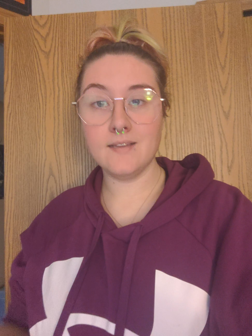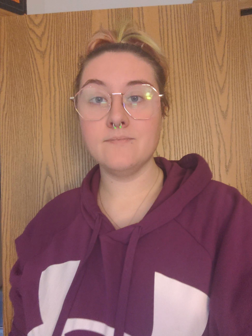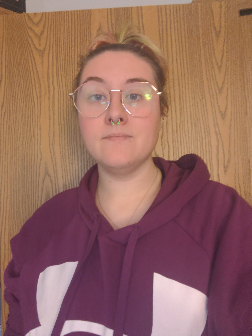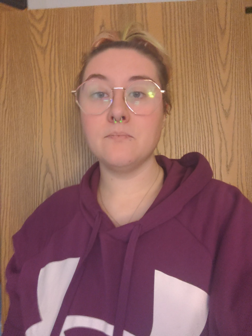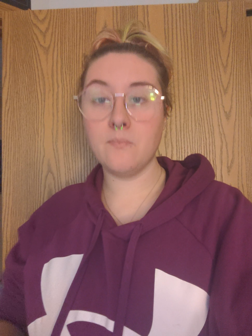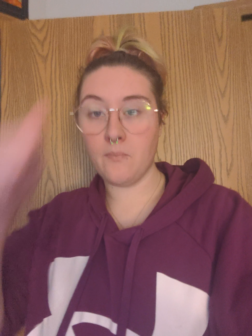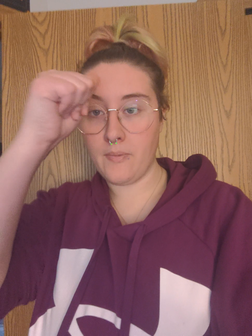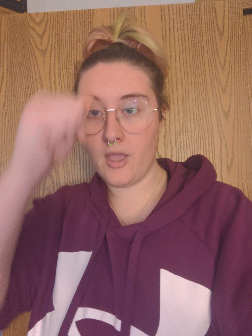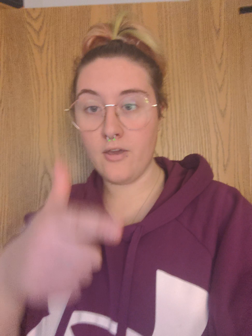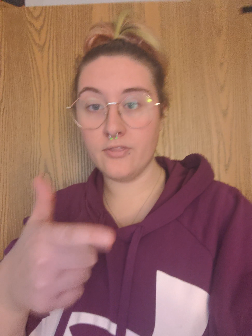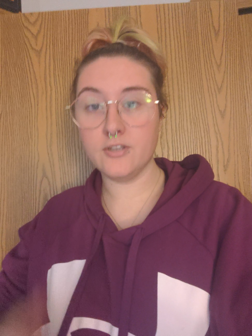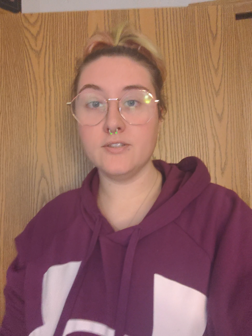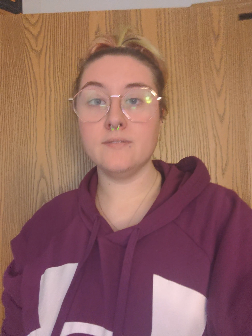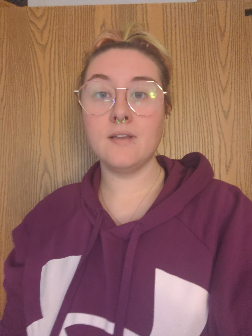brother